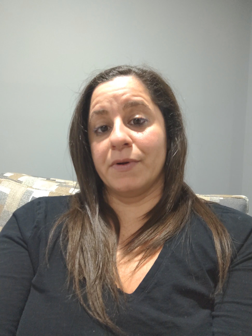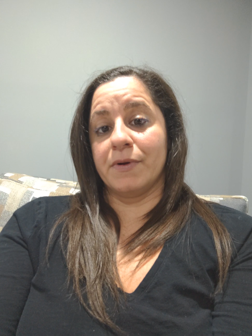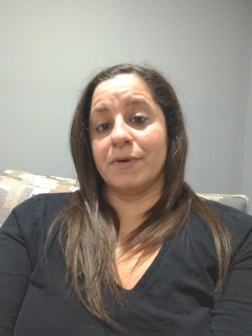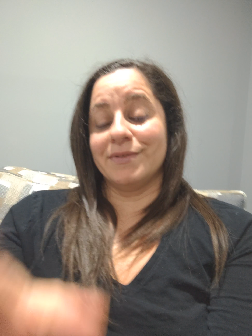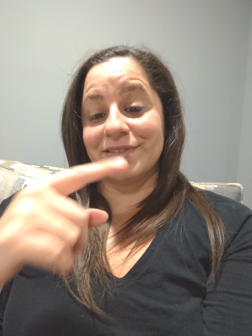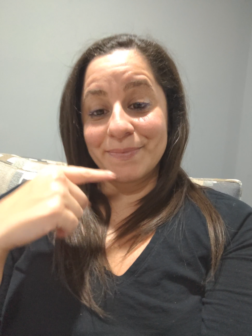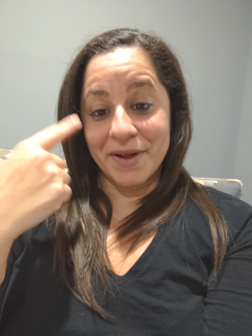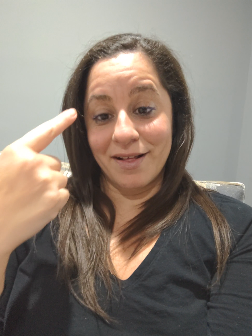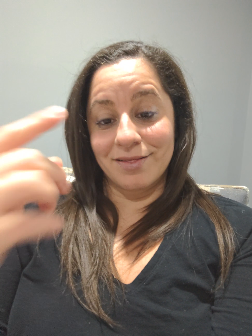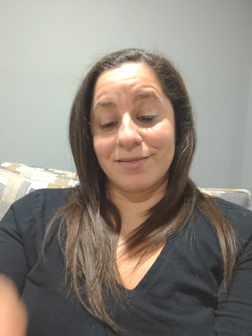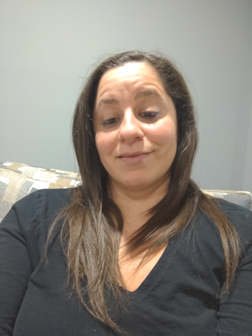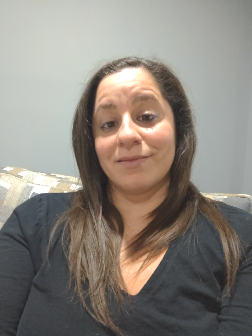smile